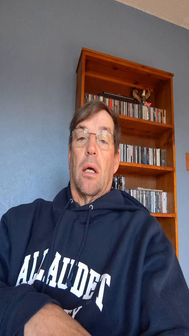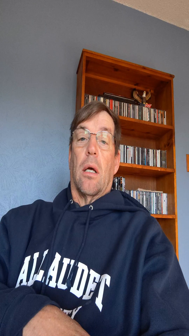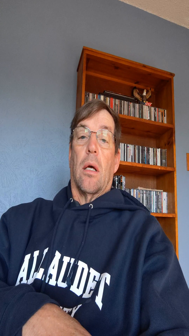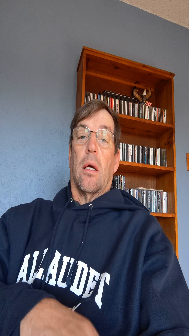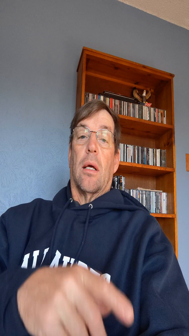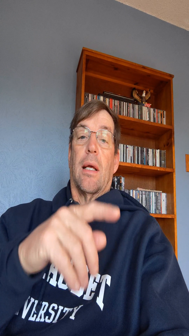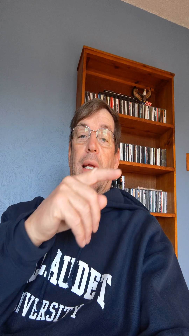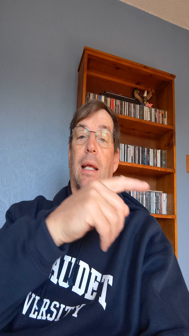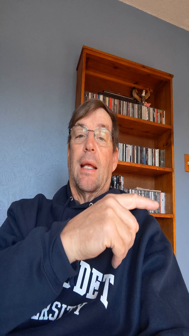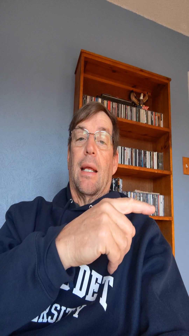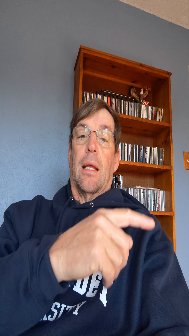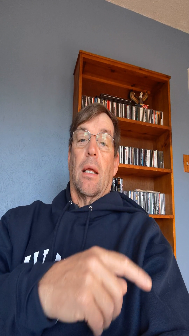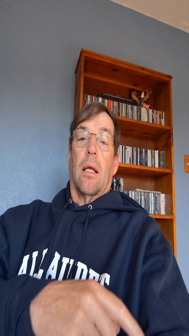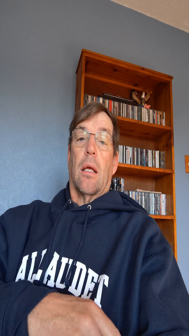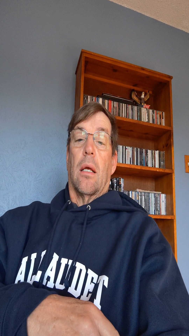he/she/it